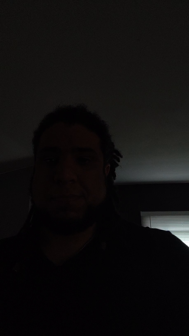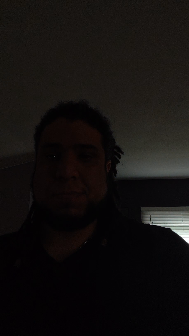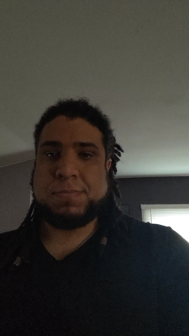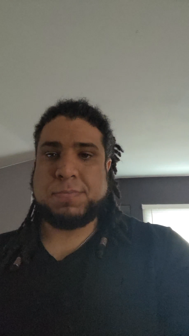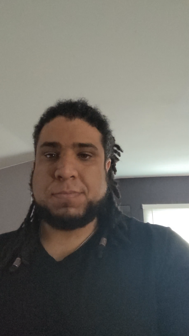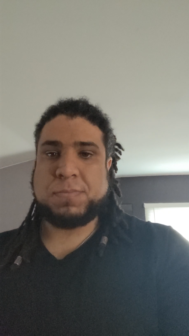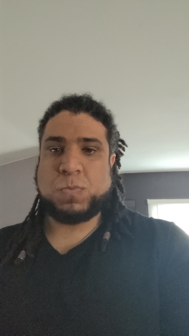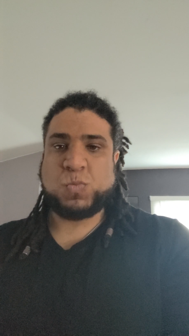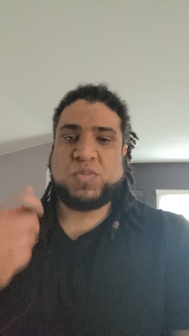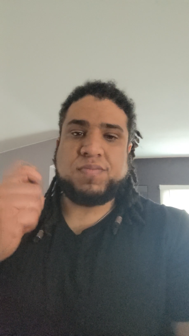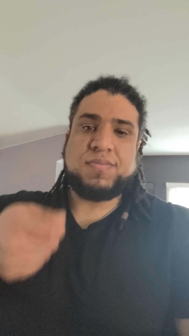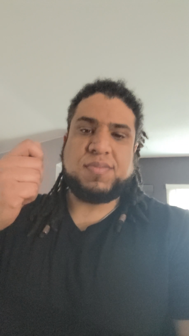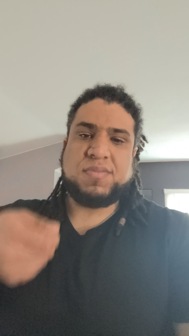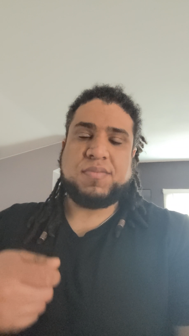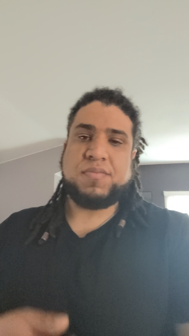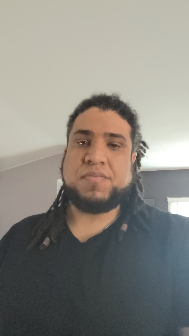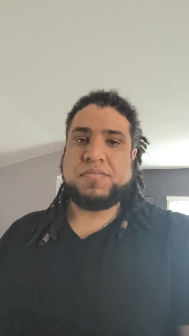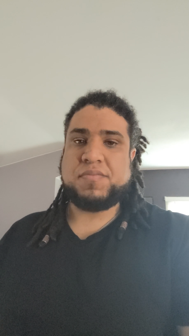hammer